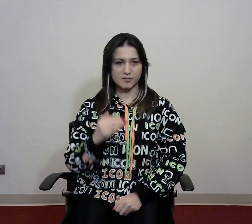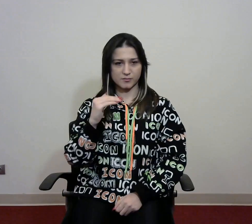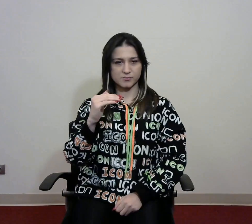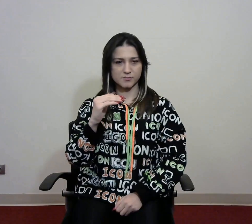siz